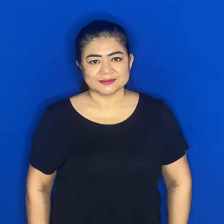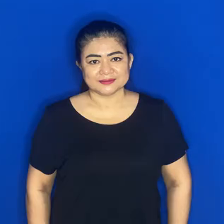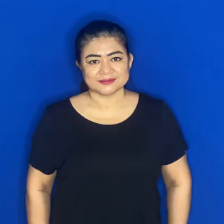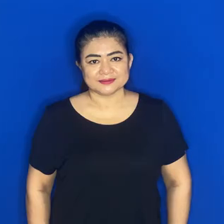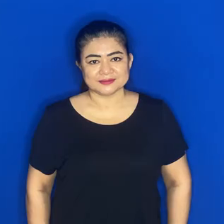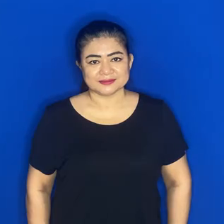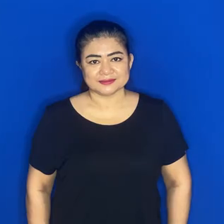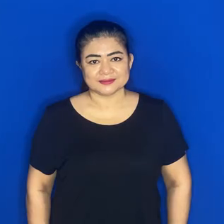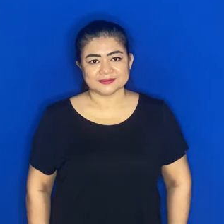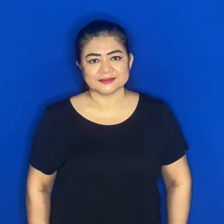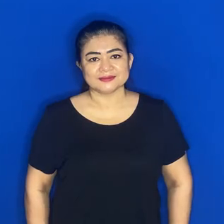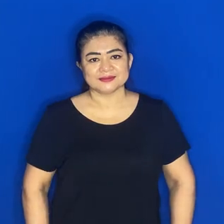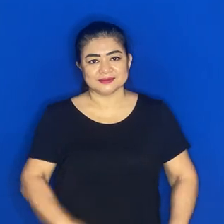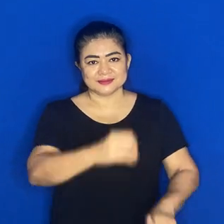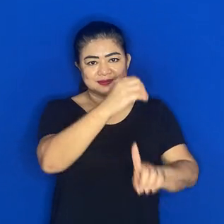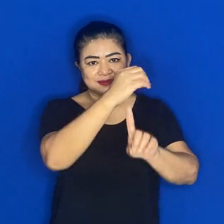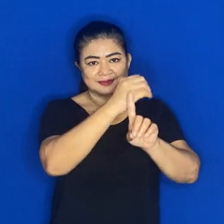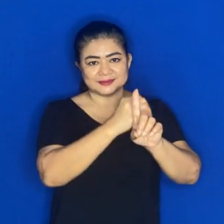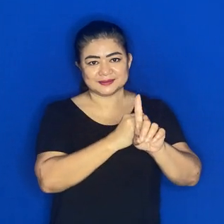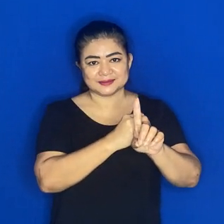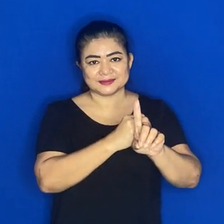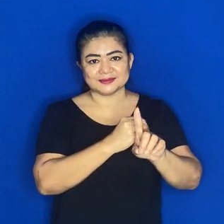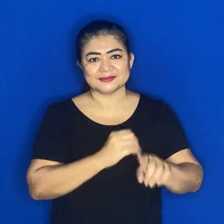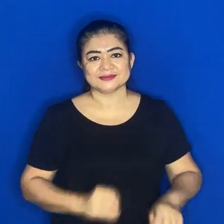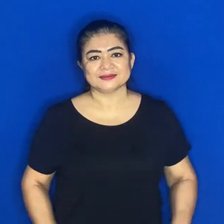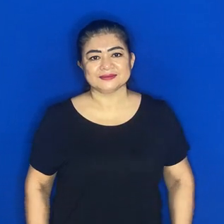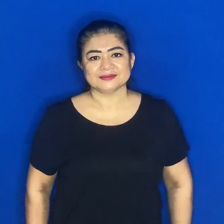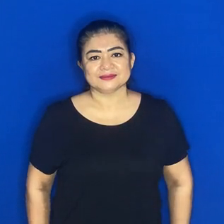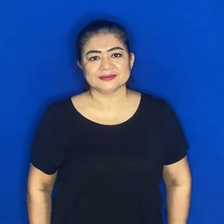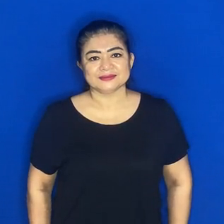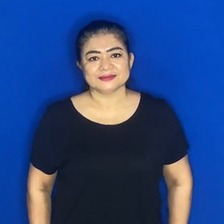october